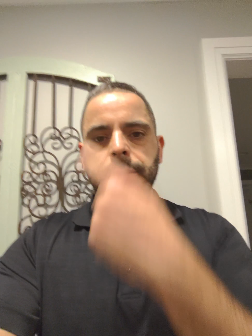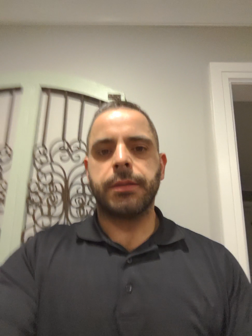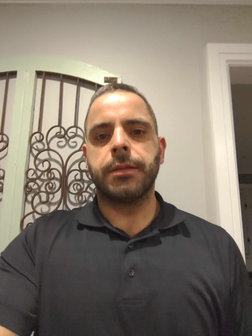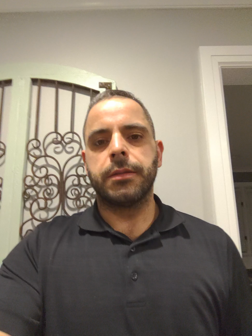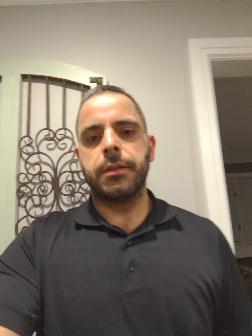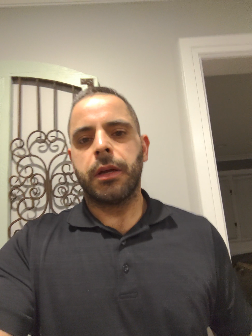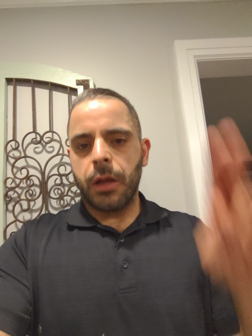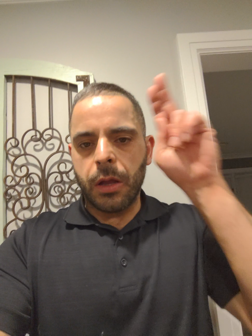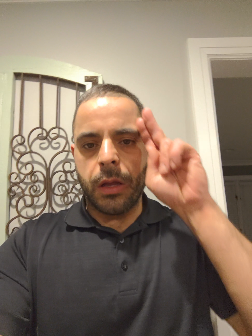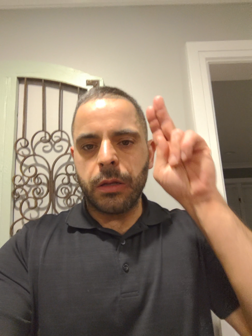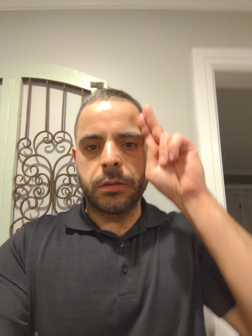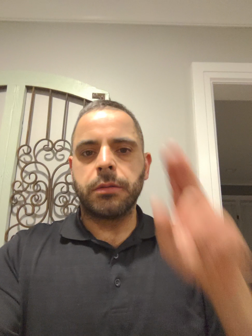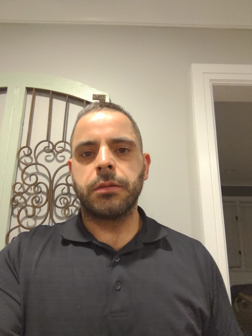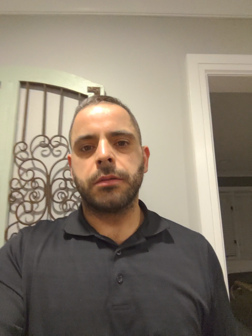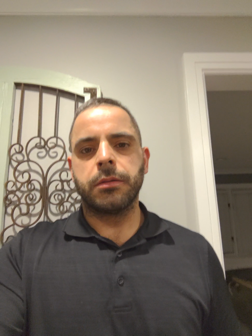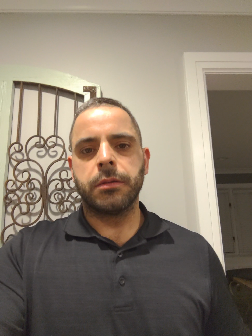uncle